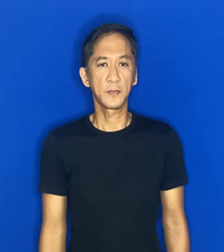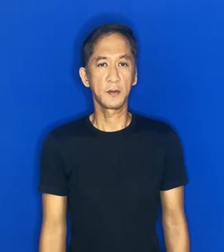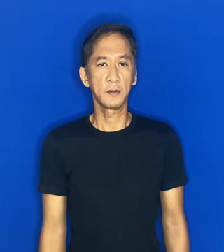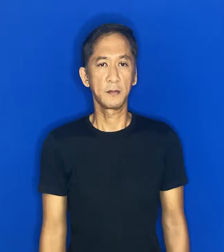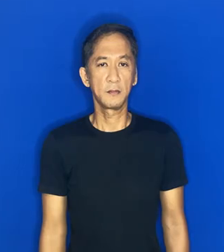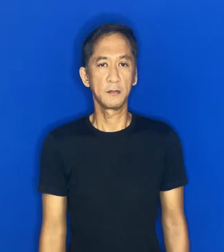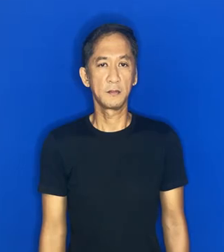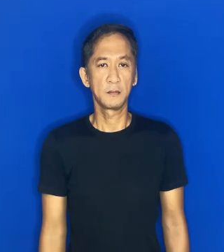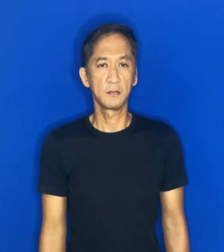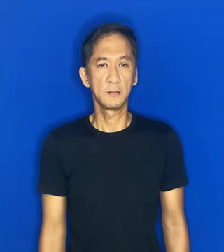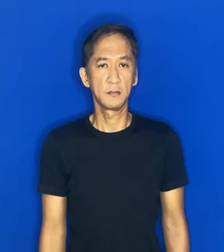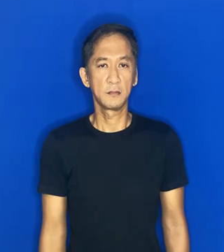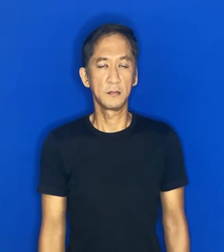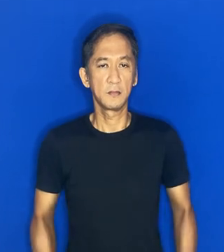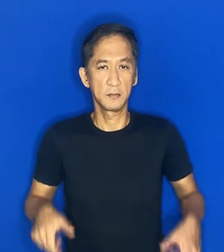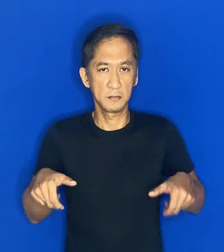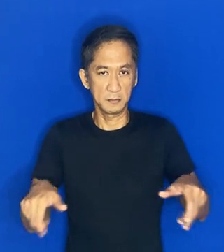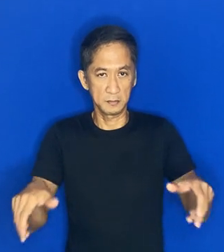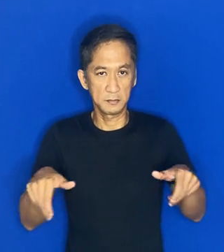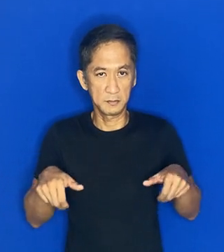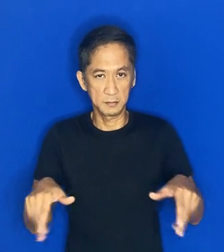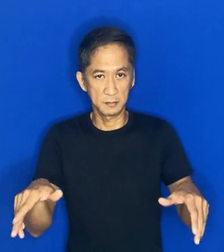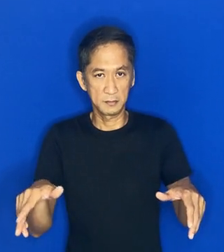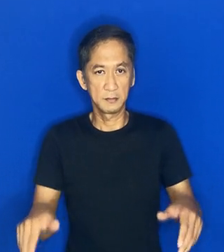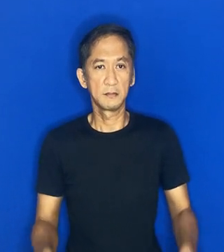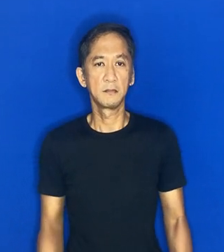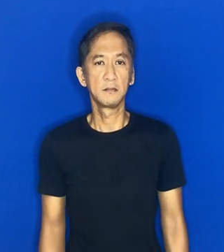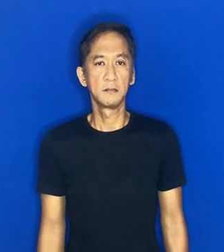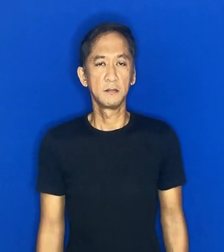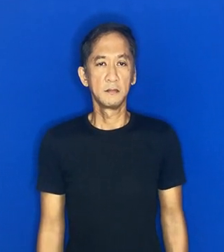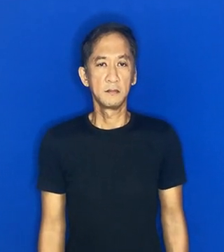weelchair person